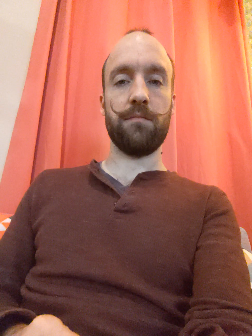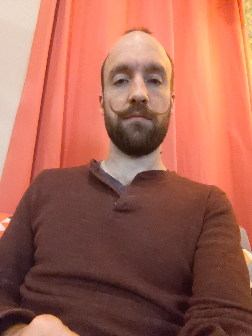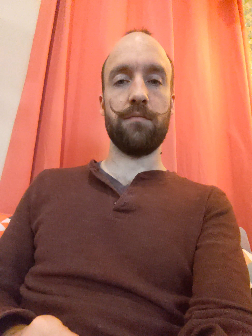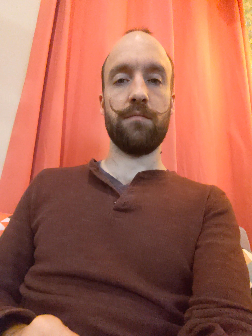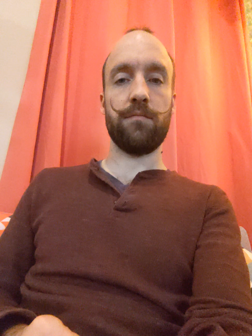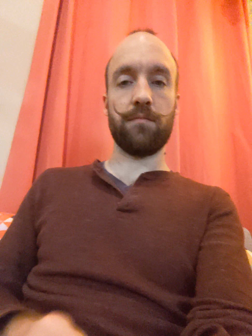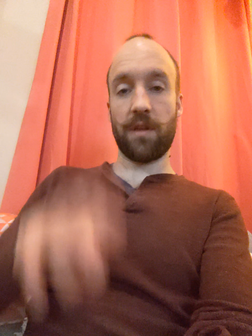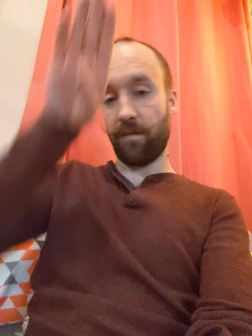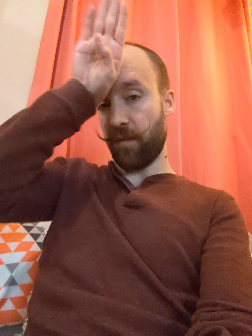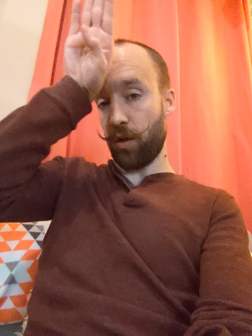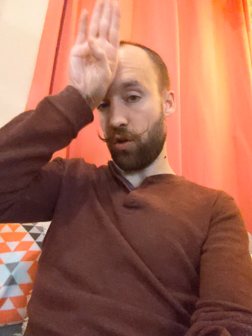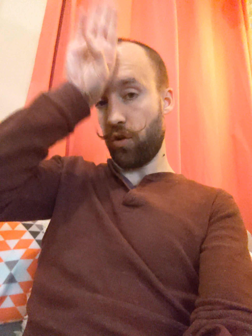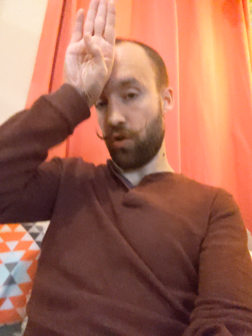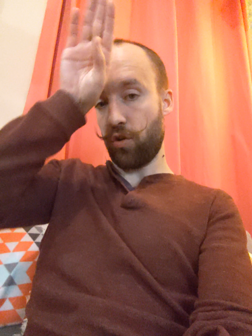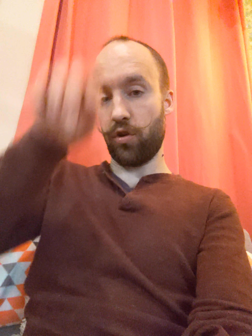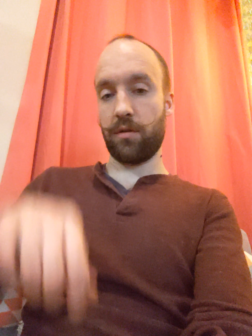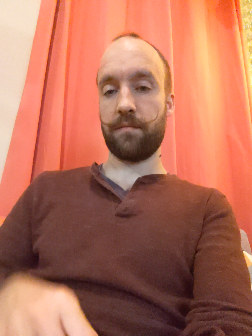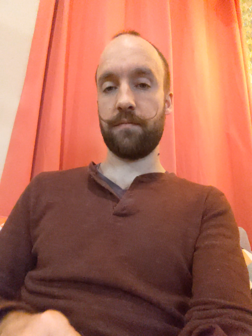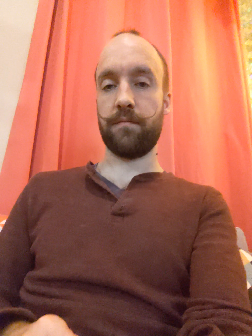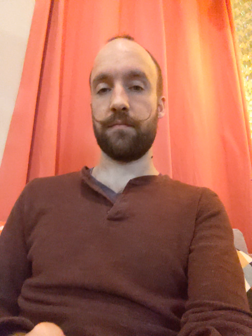fireman